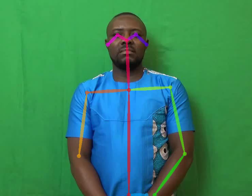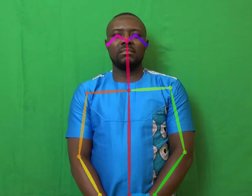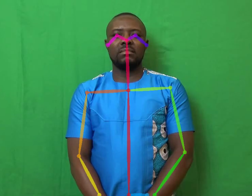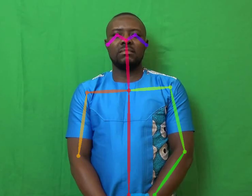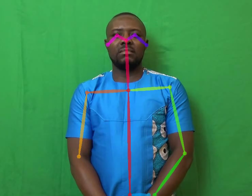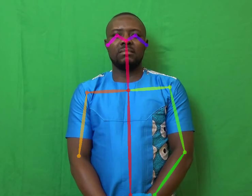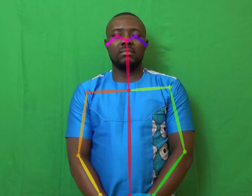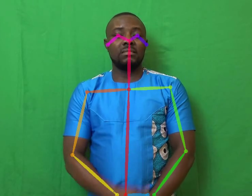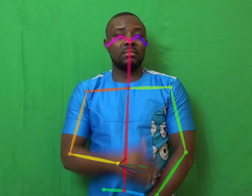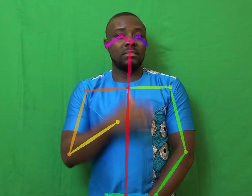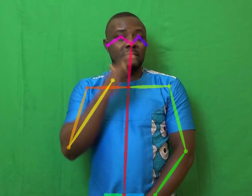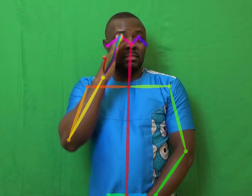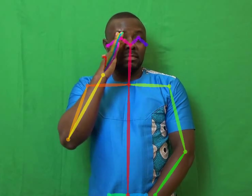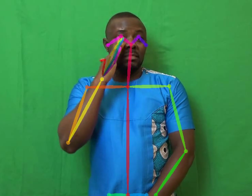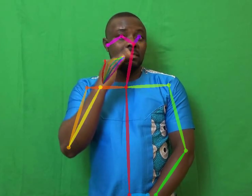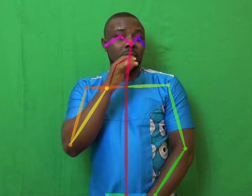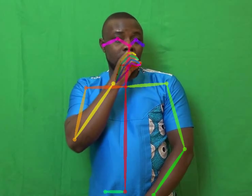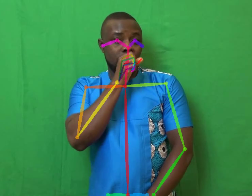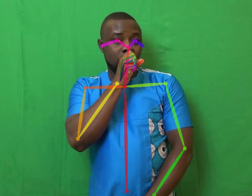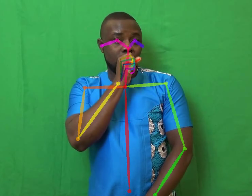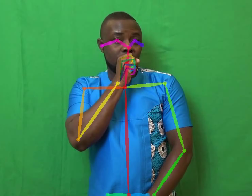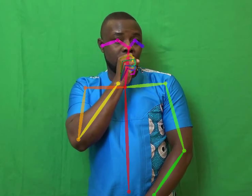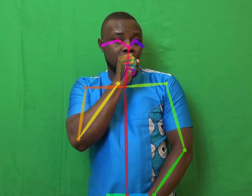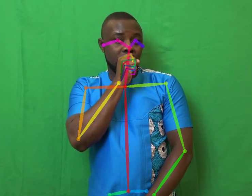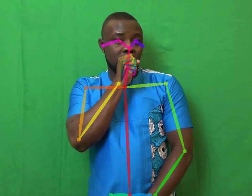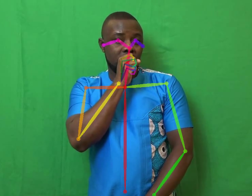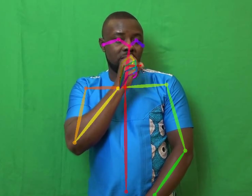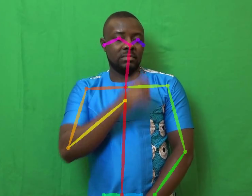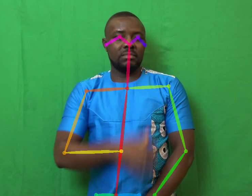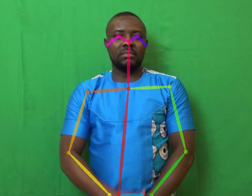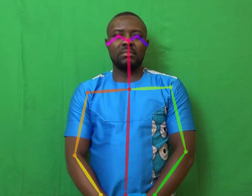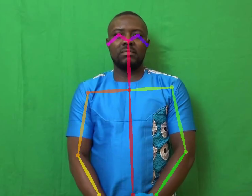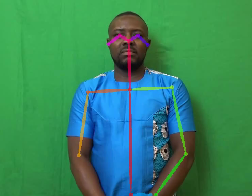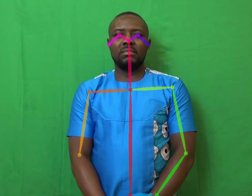orange (colour)